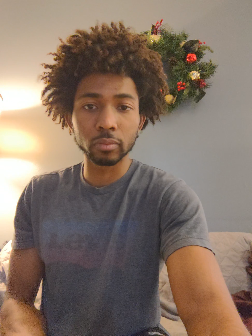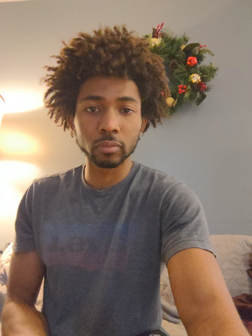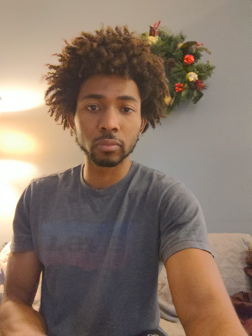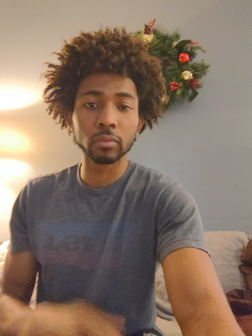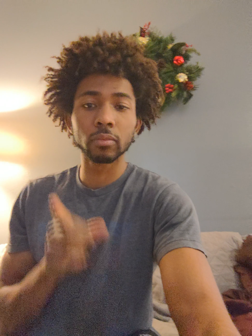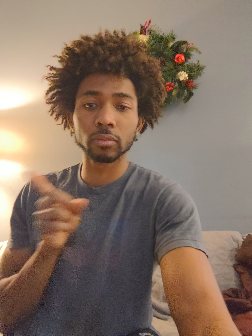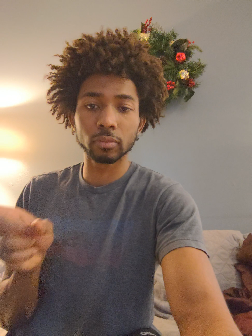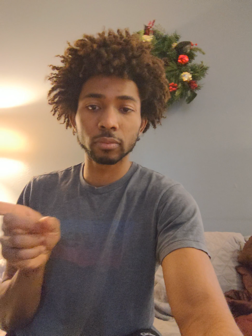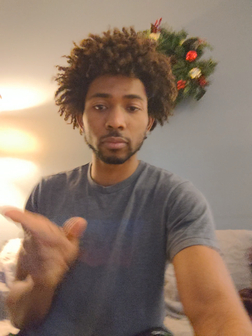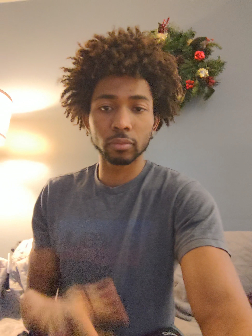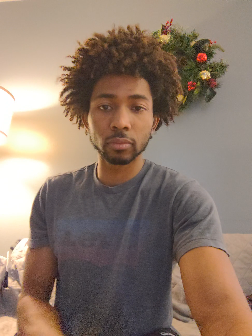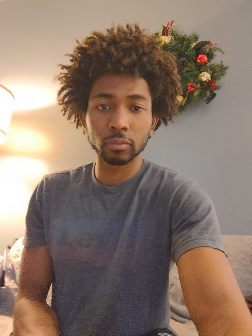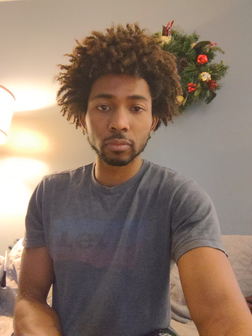he/she/it